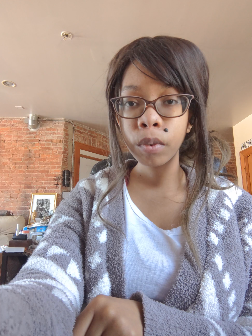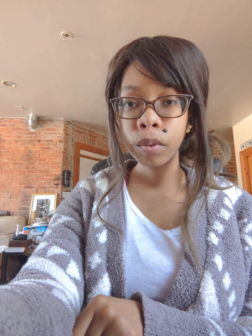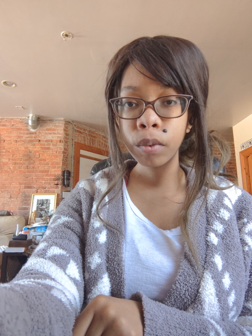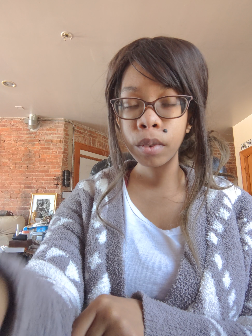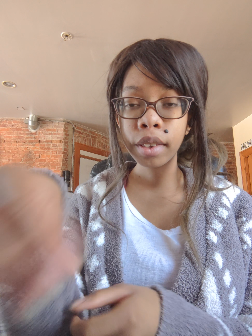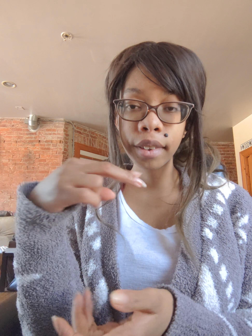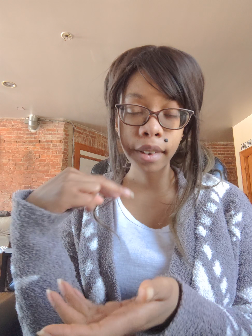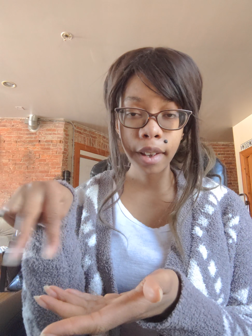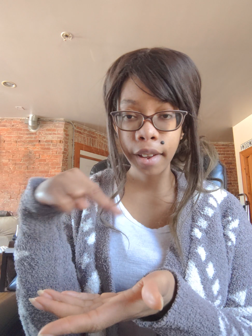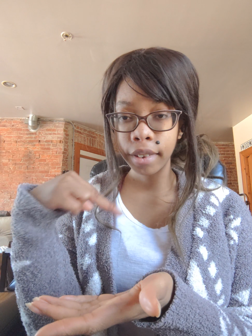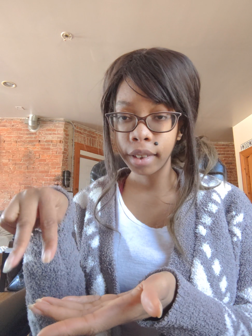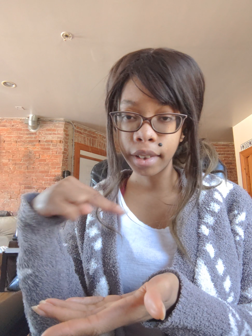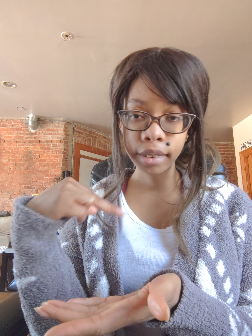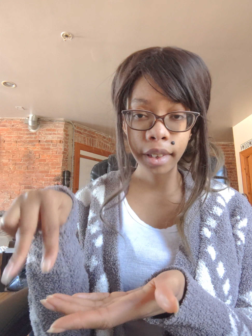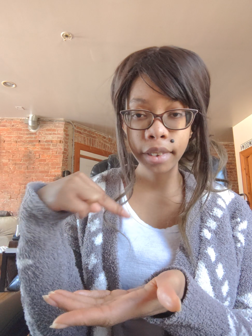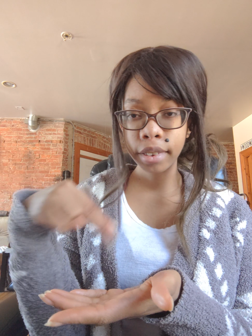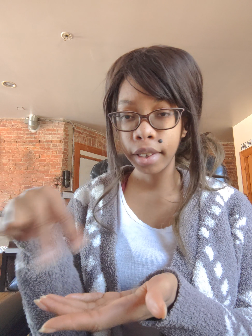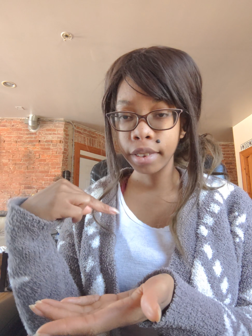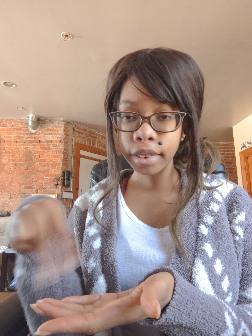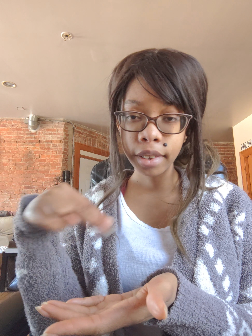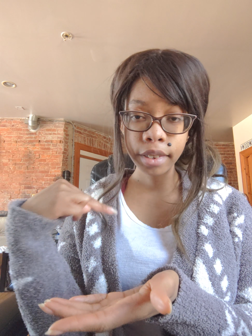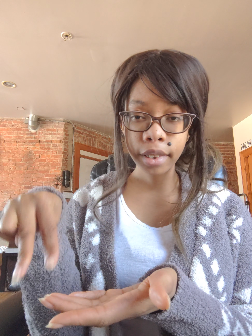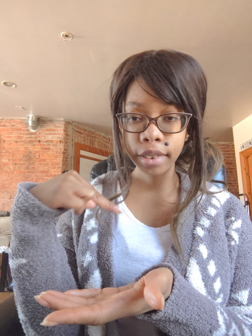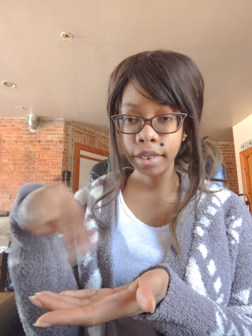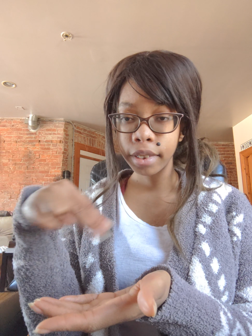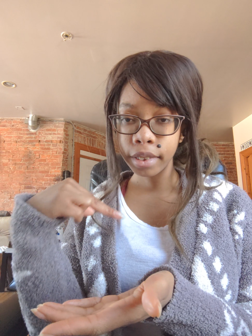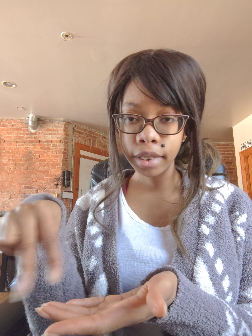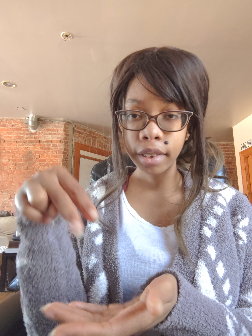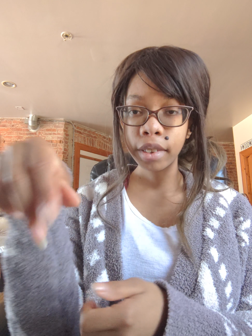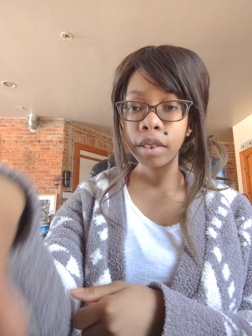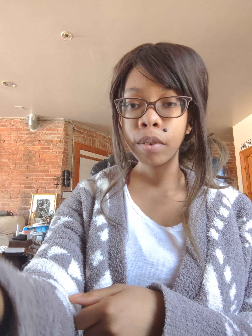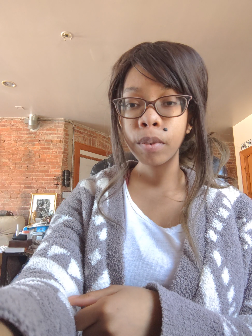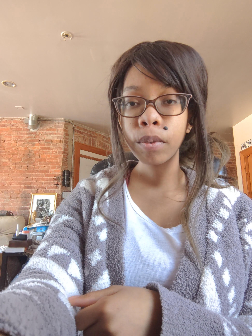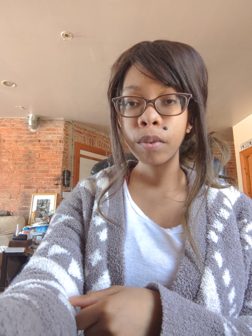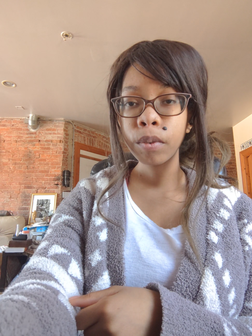dance